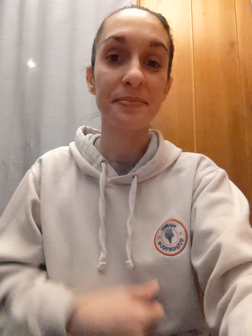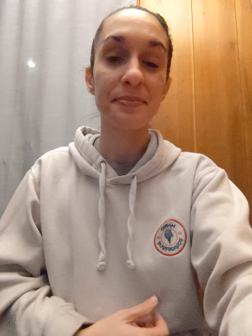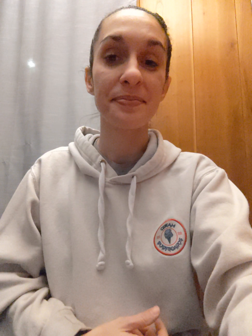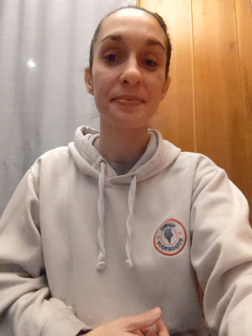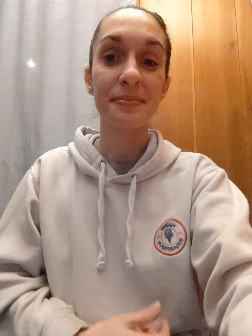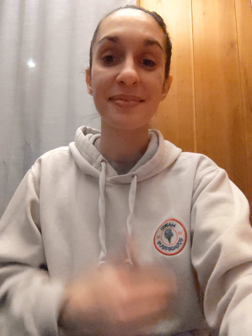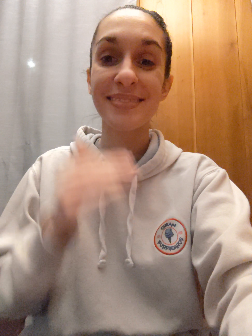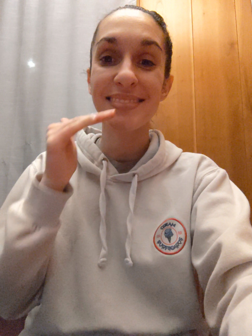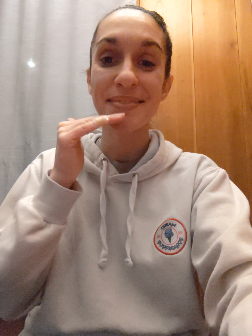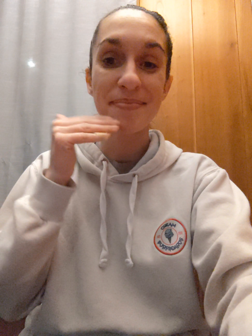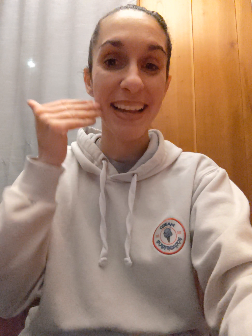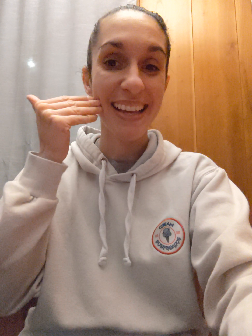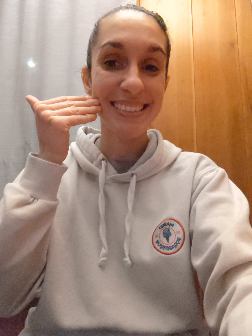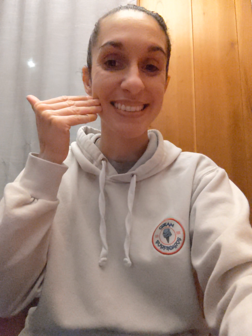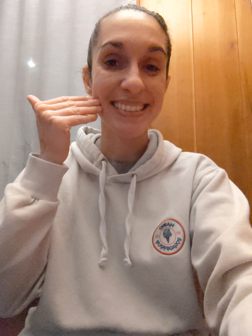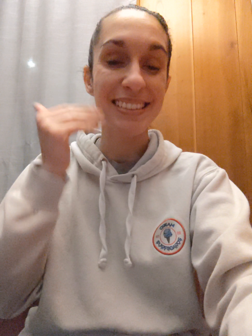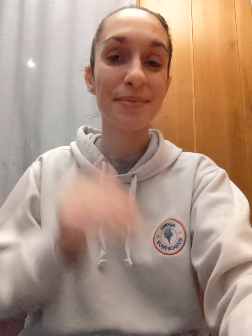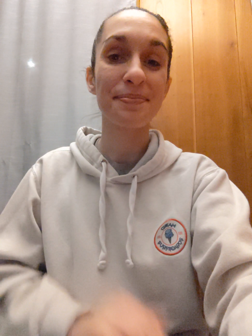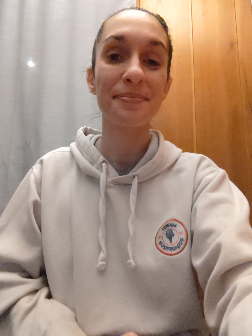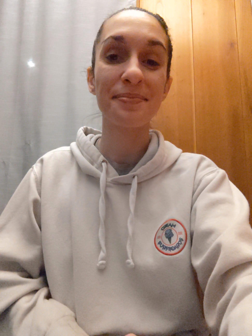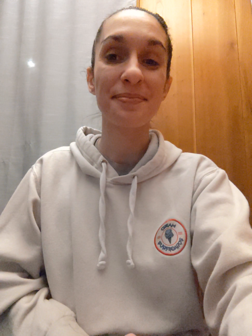smile